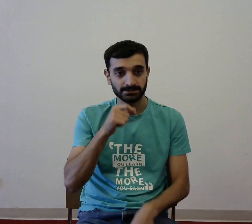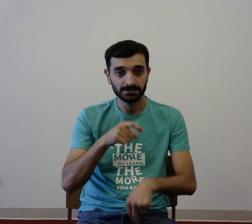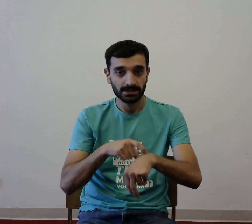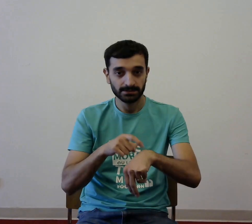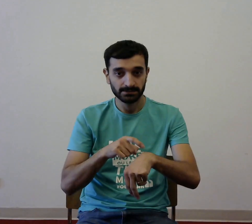saat